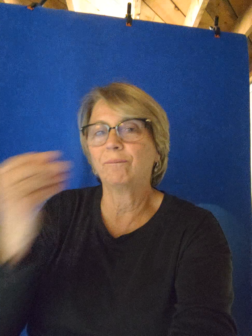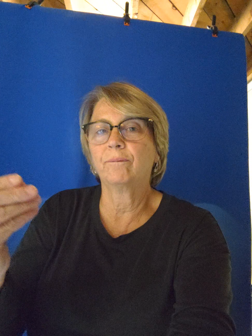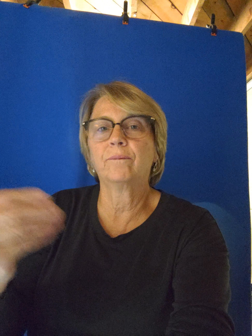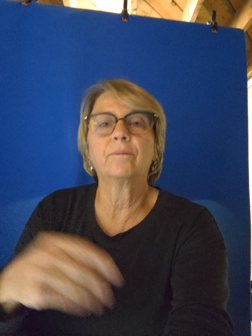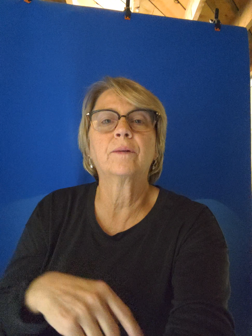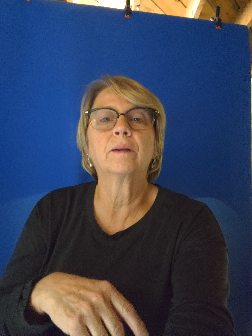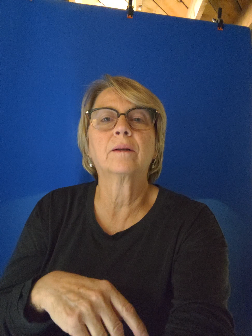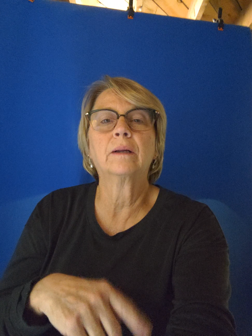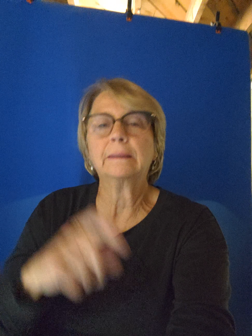wolf